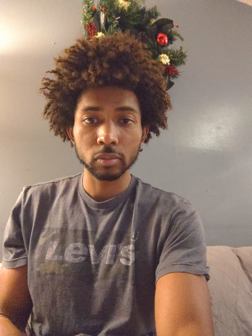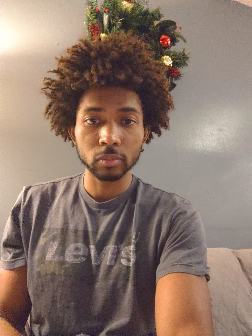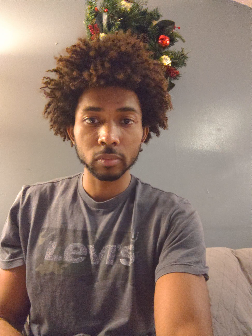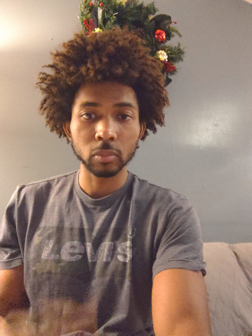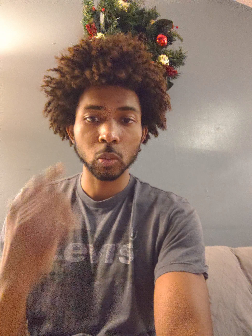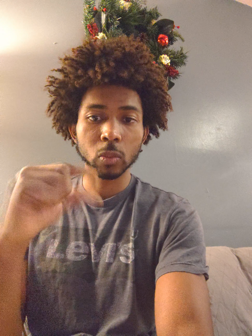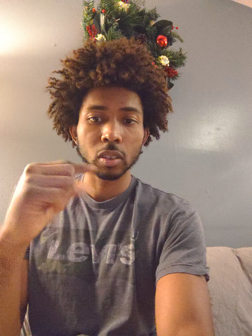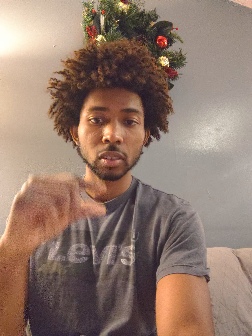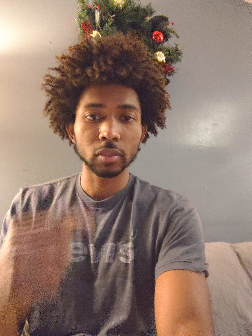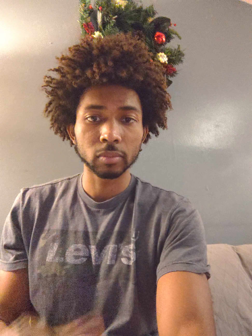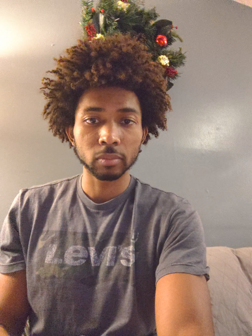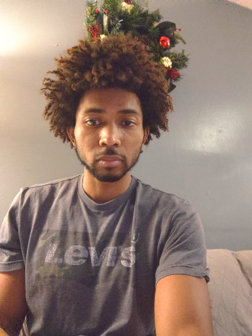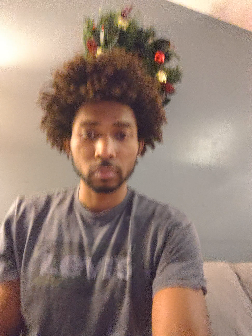green